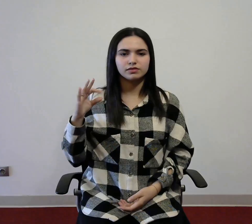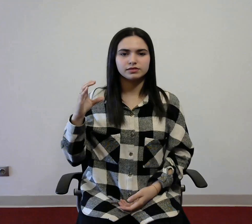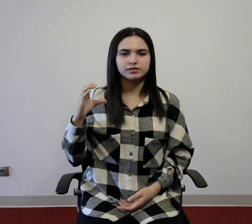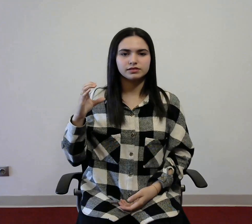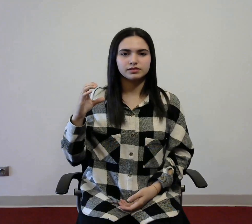S